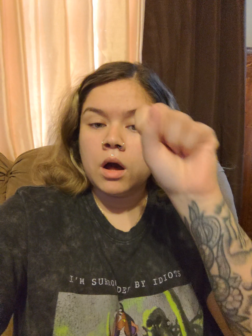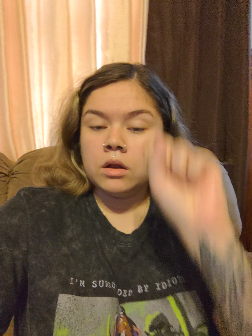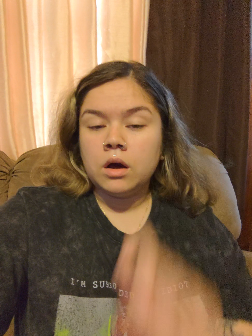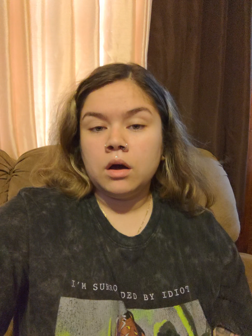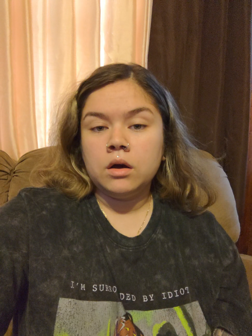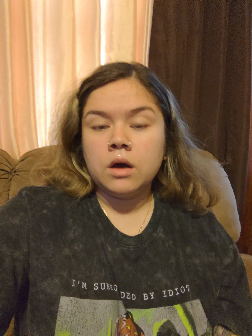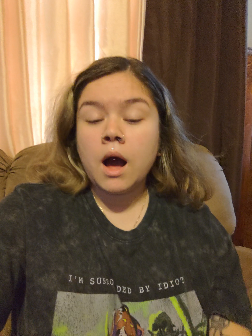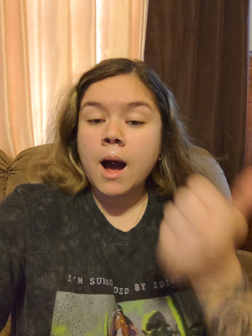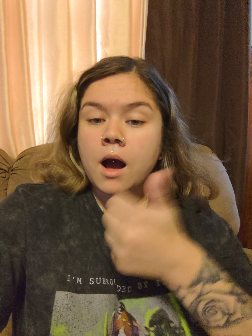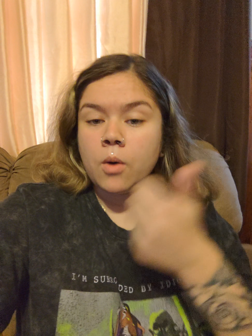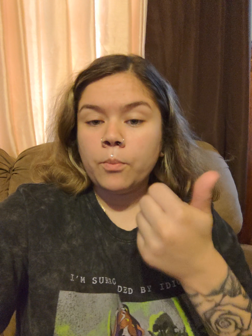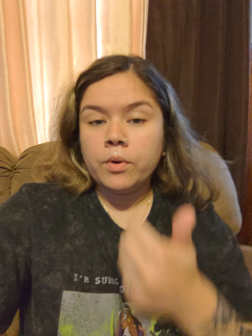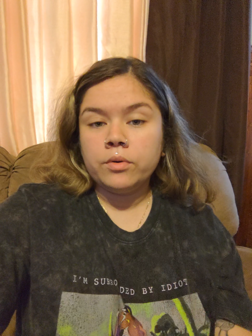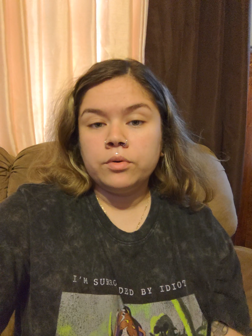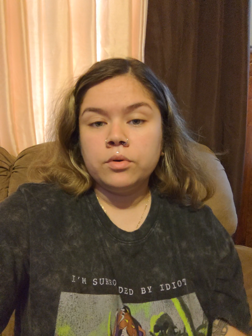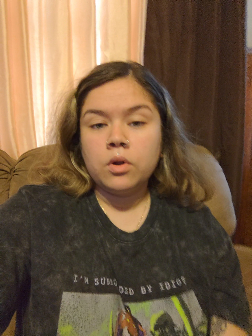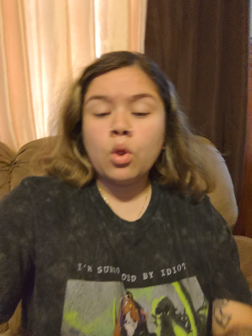help